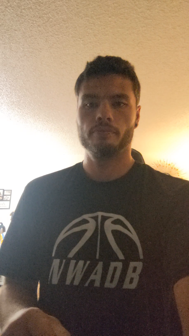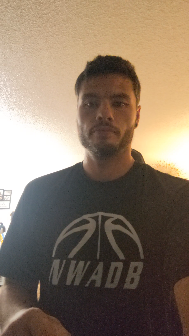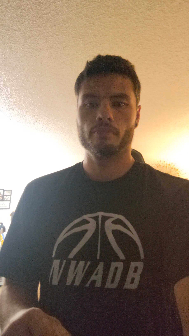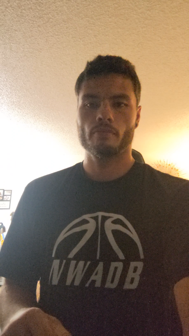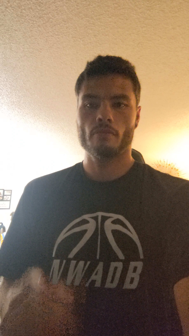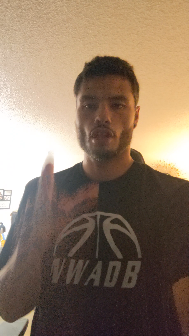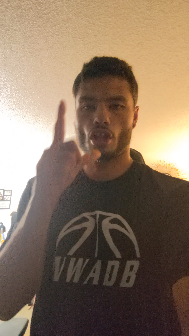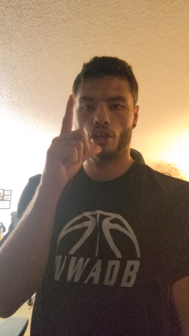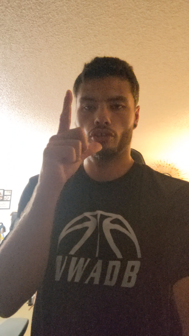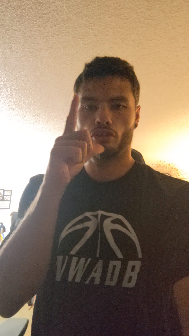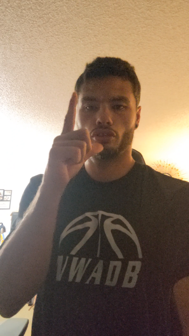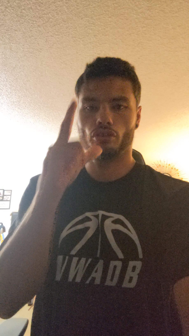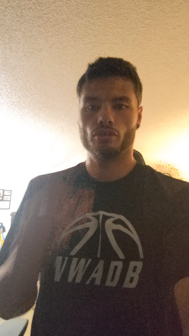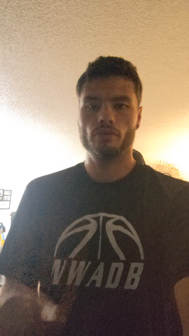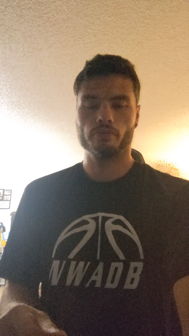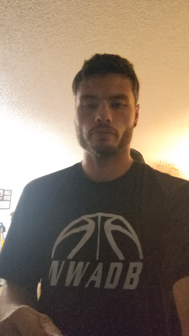lunch